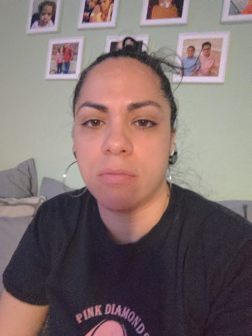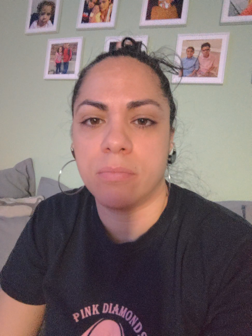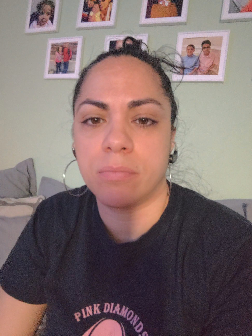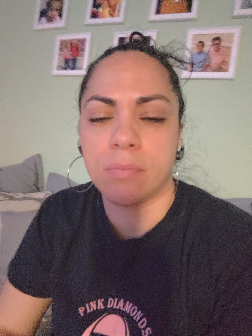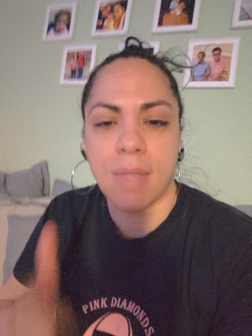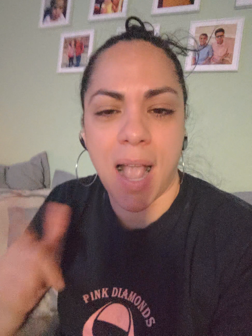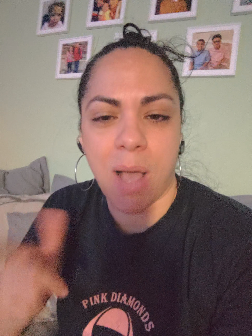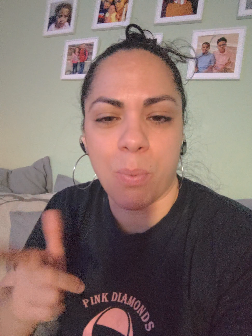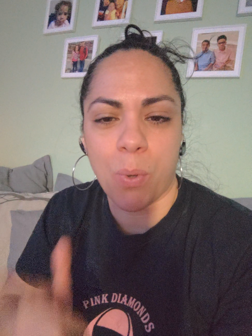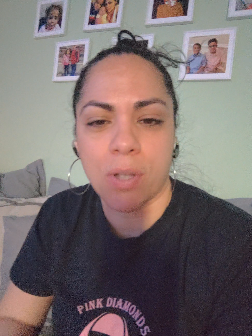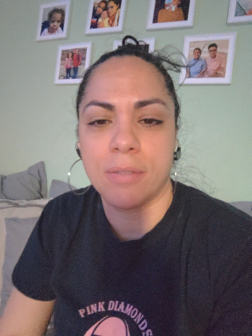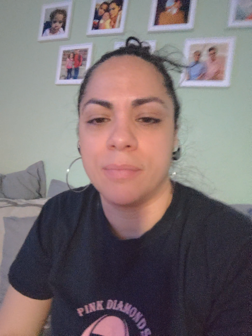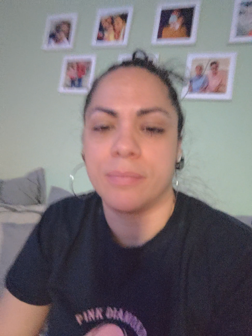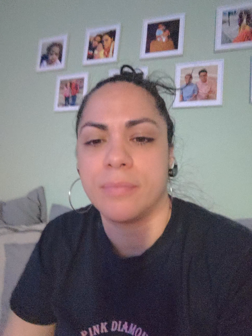cowboy